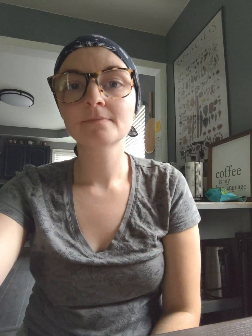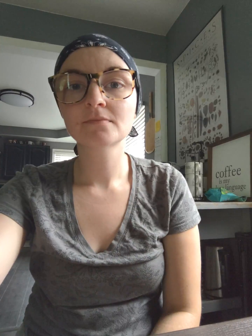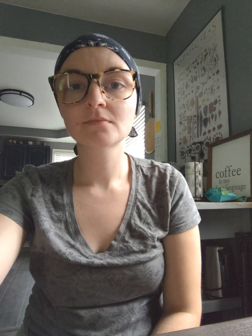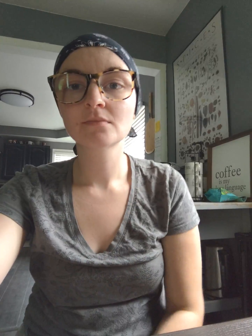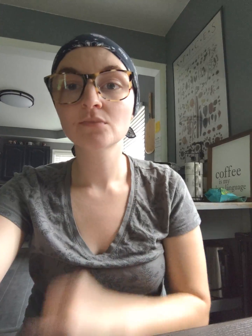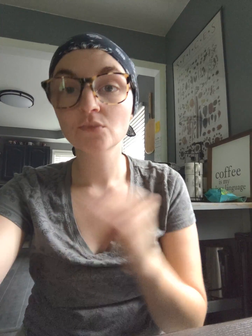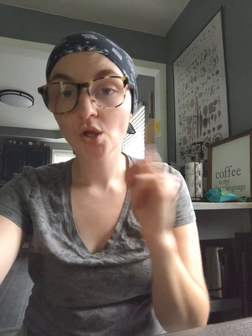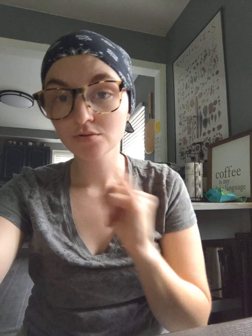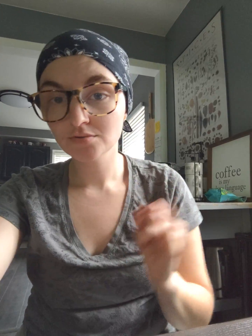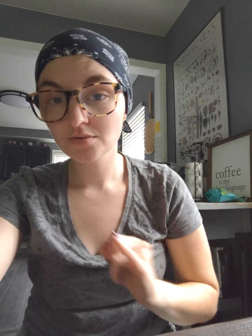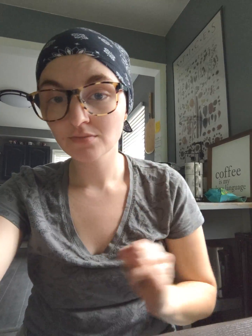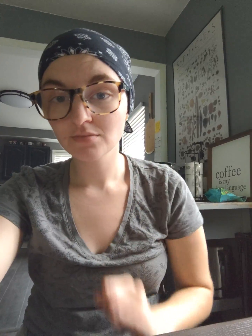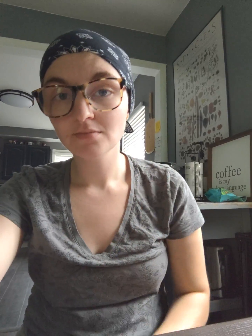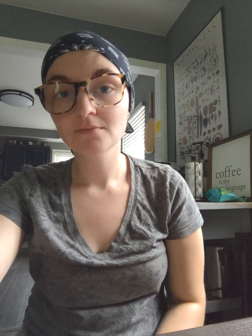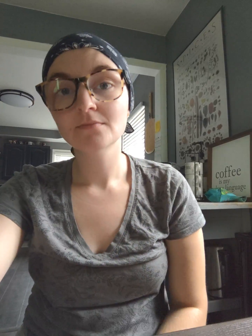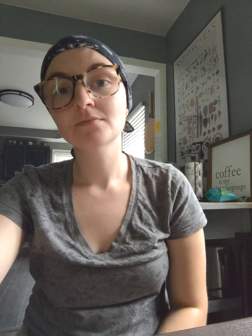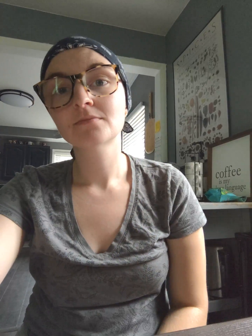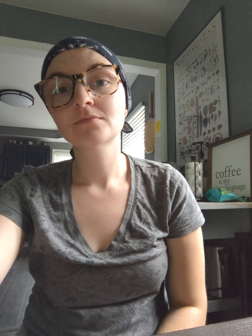draw